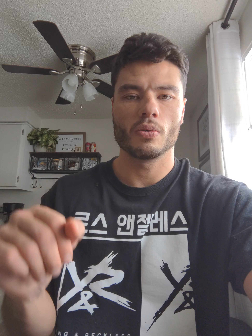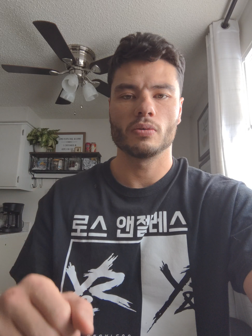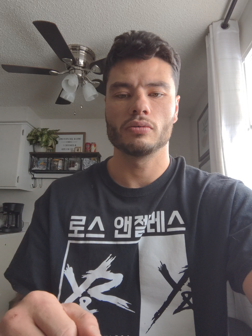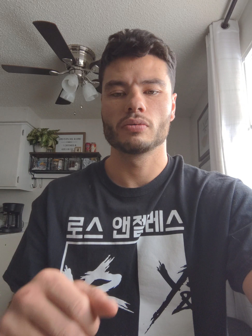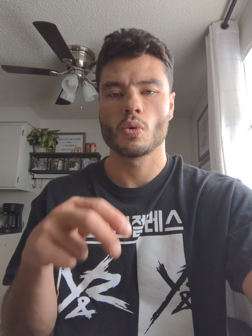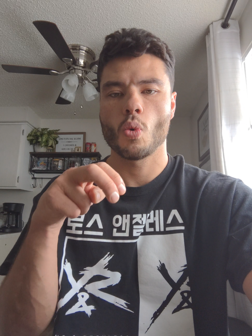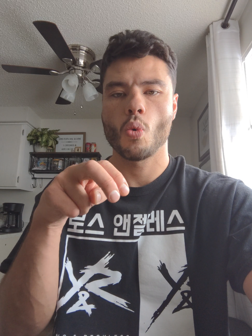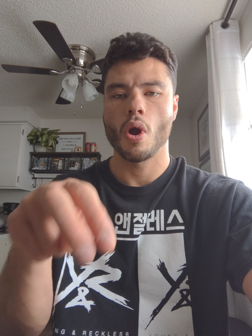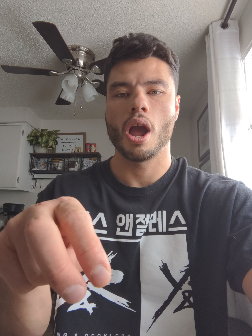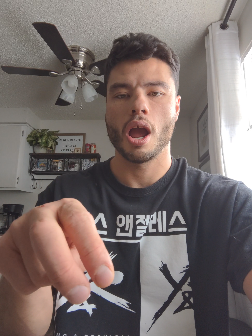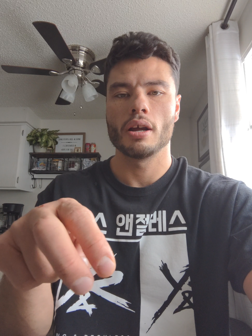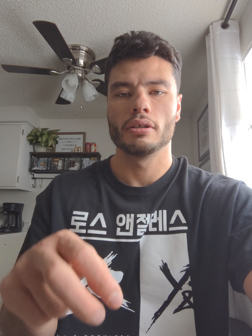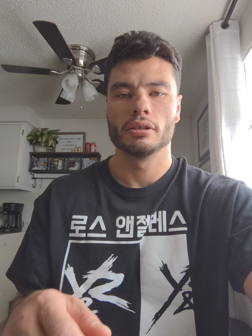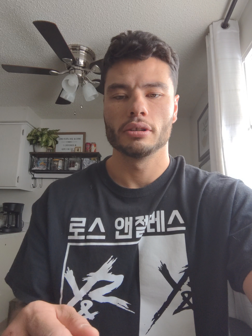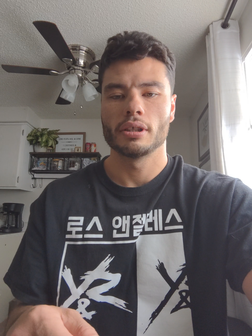ride